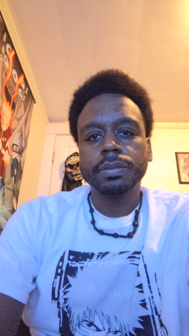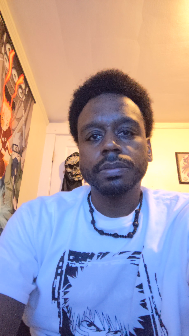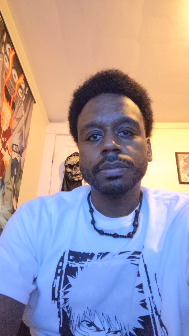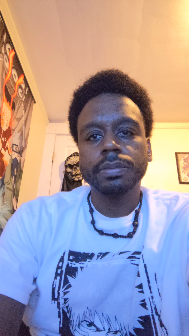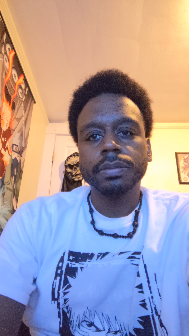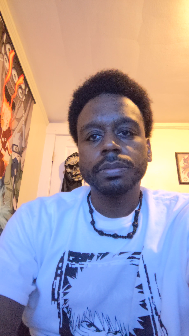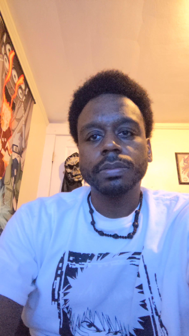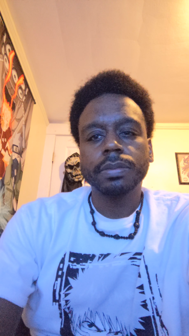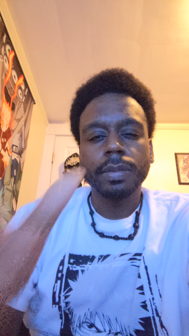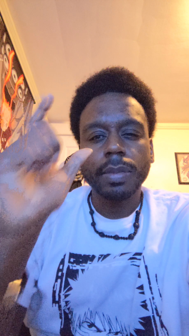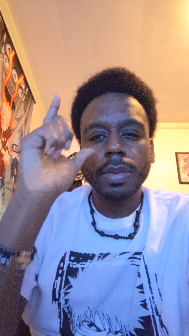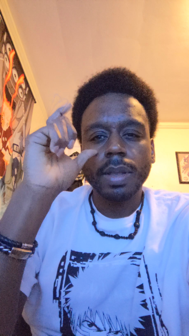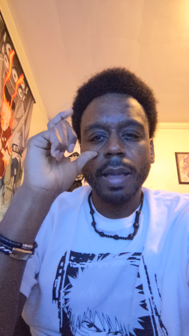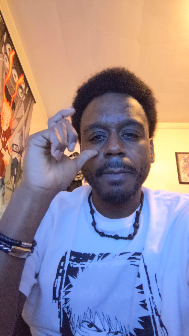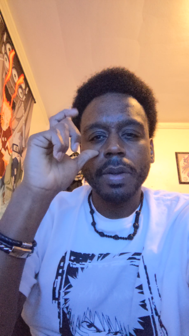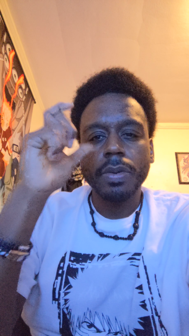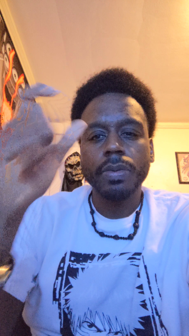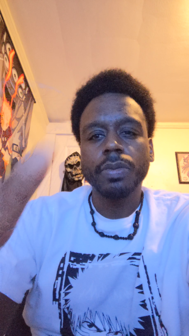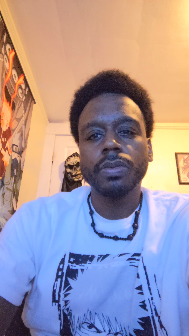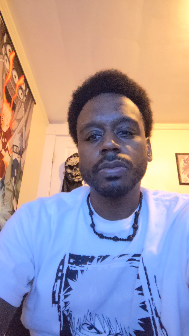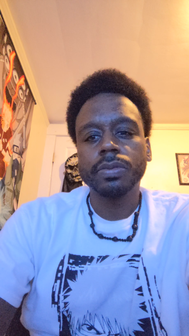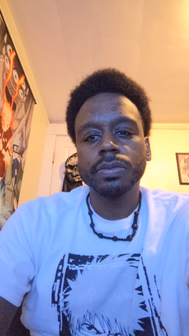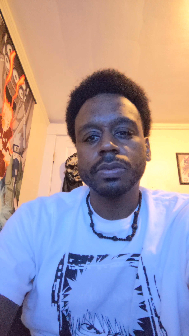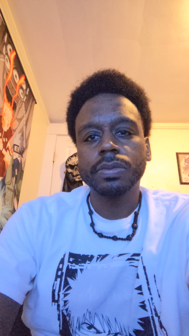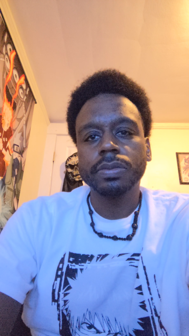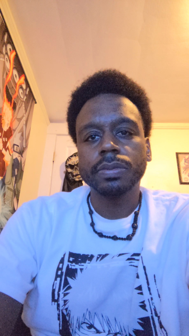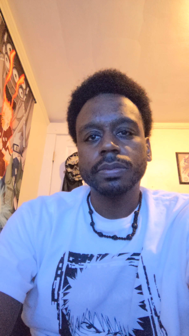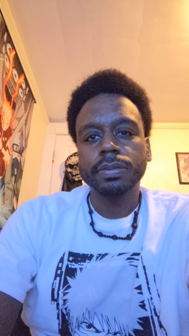camera